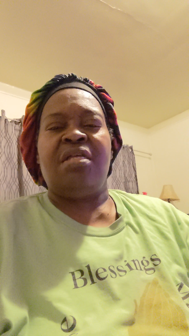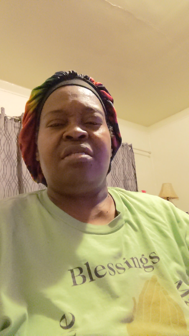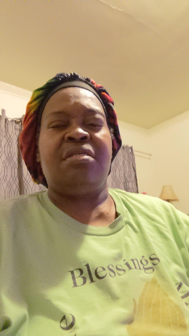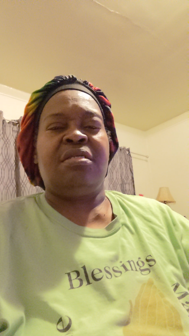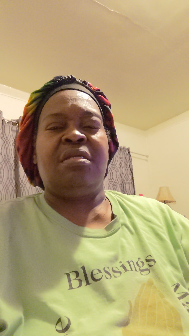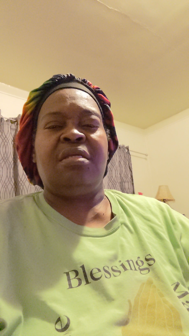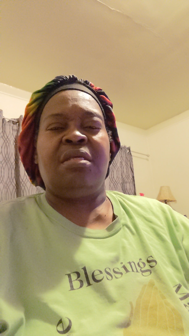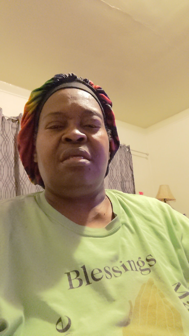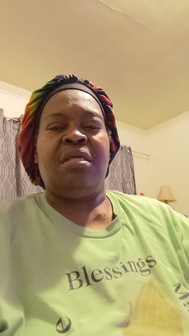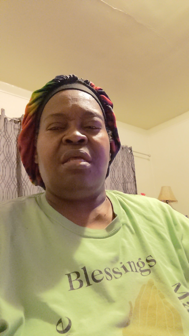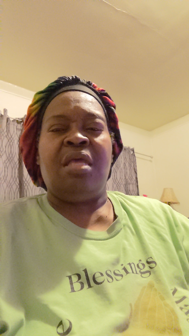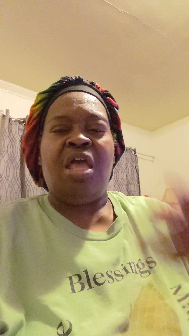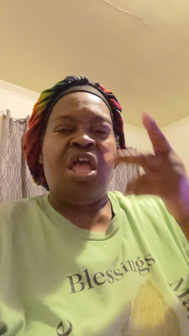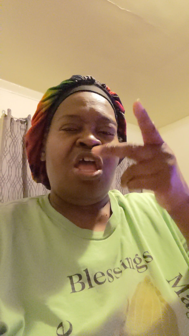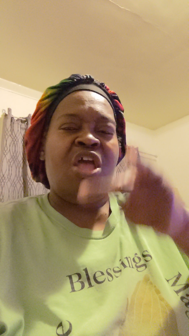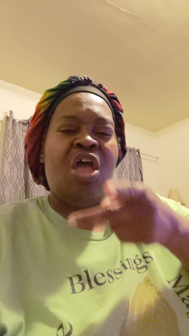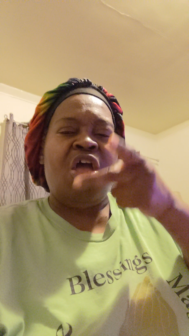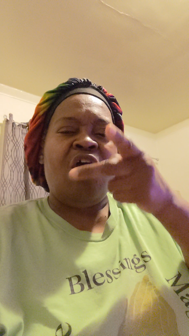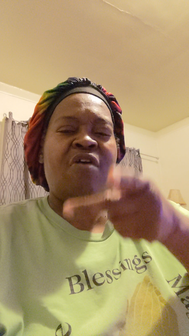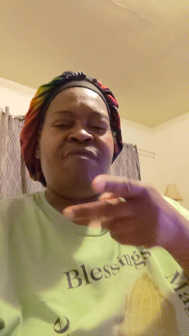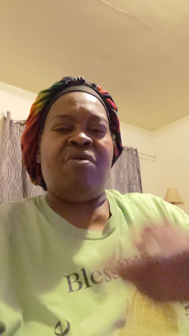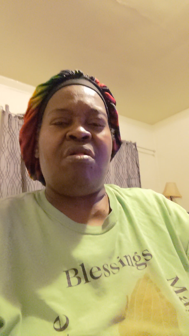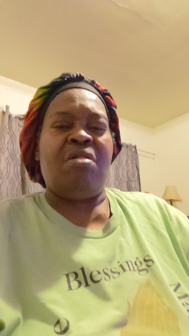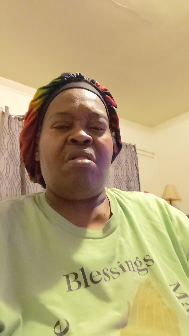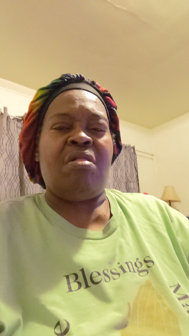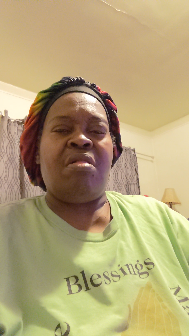careful